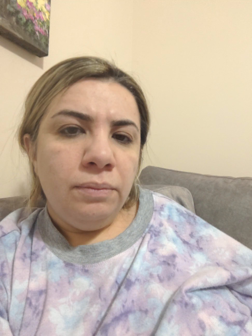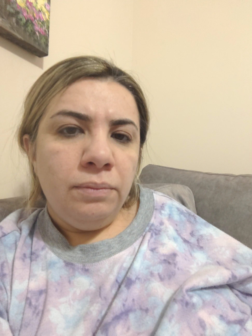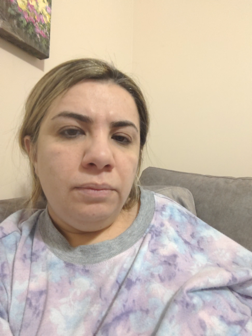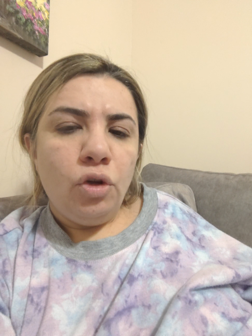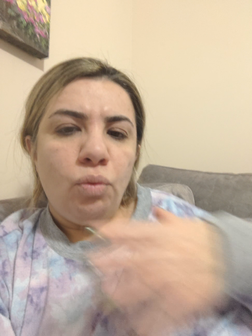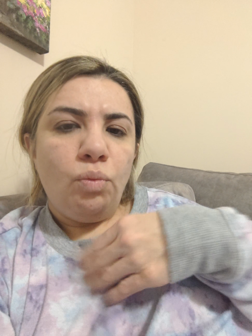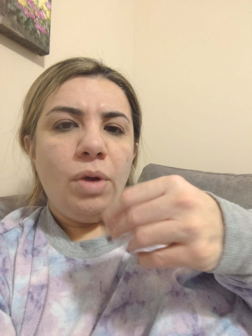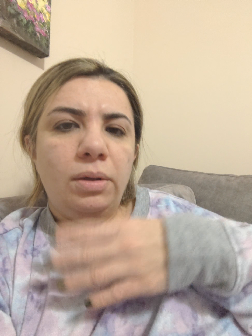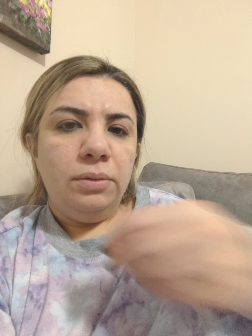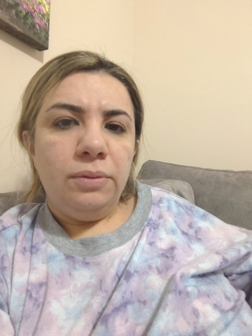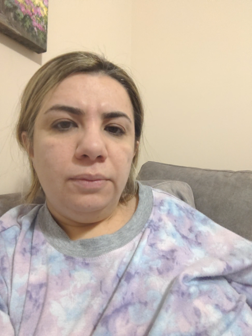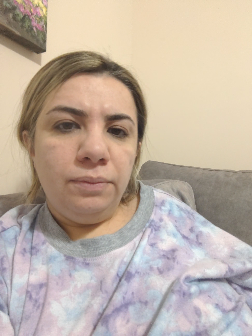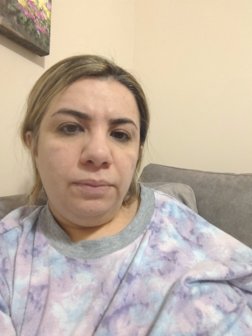white